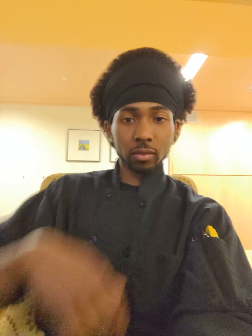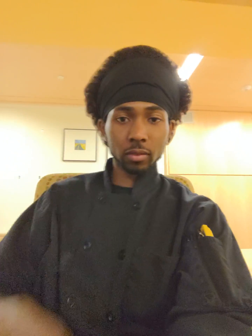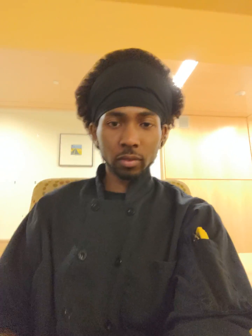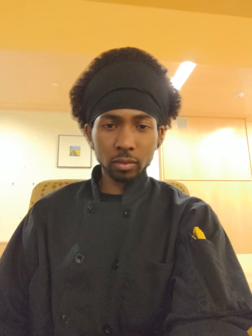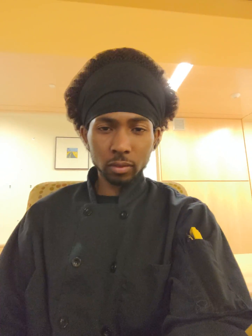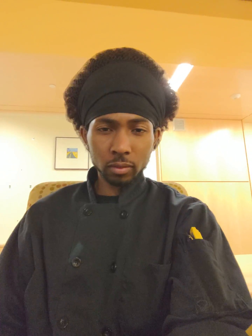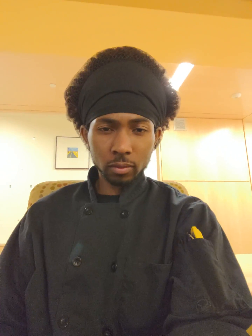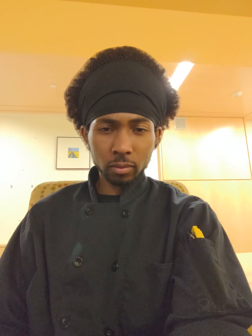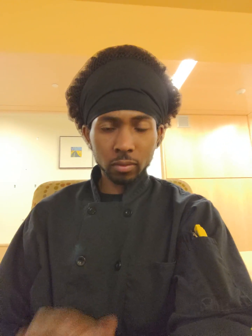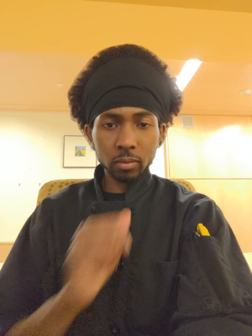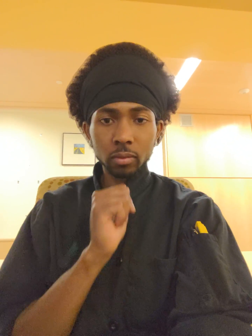don't